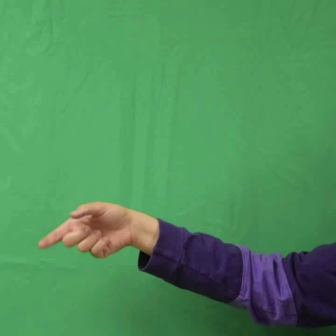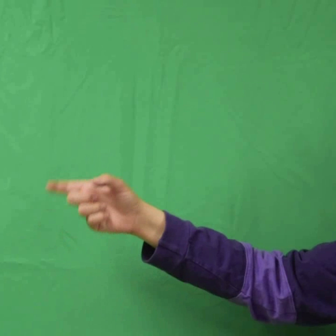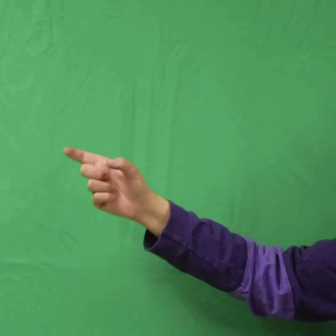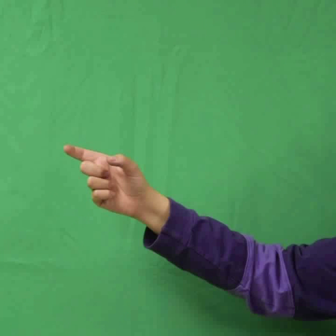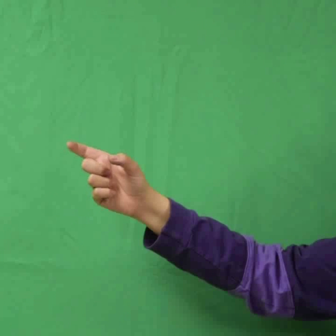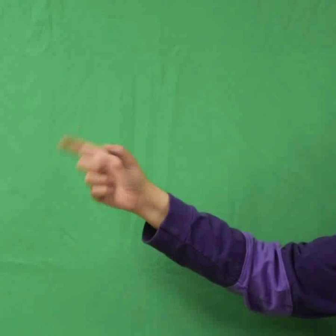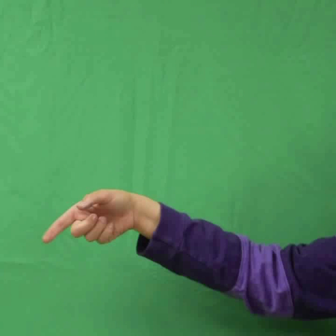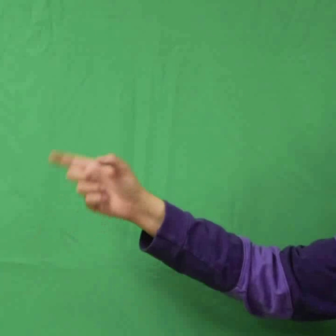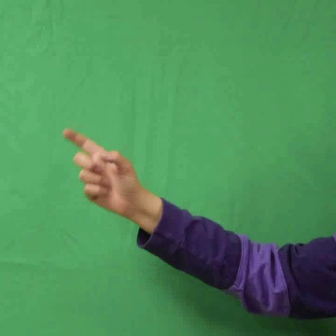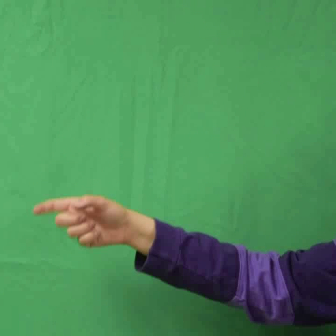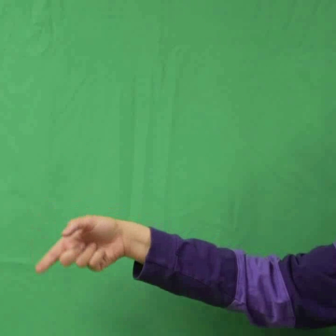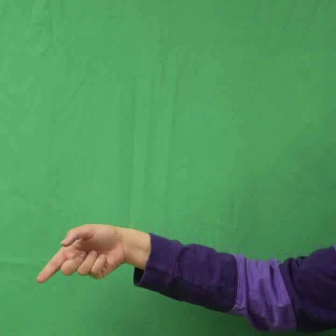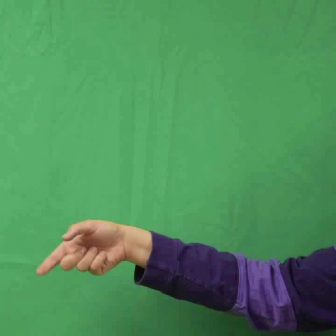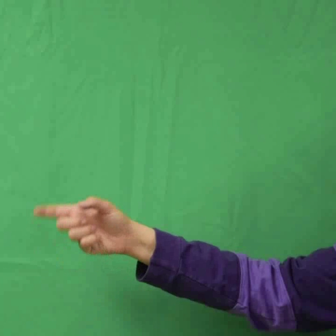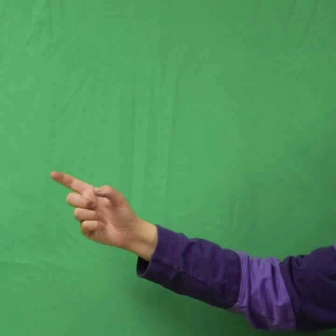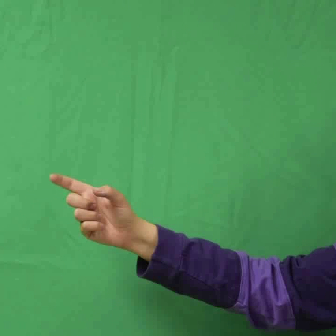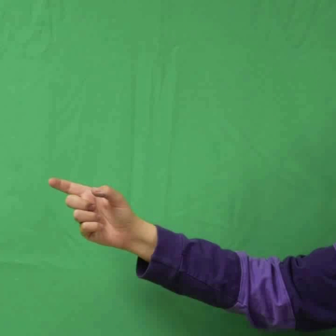Q